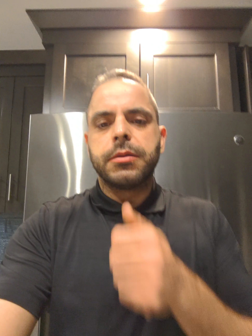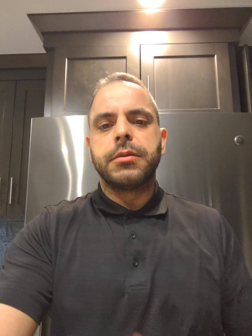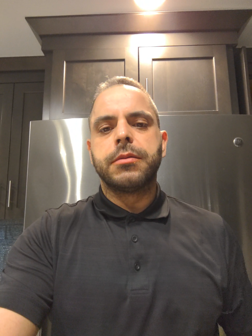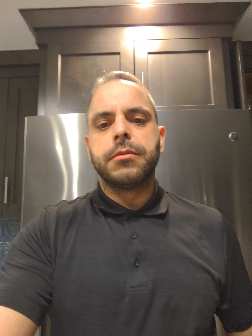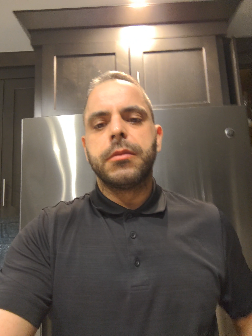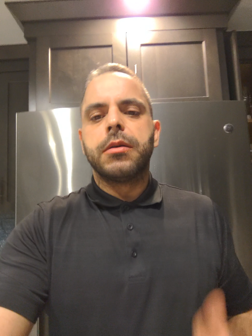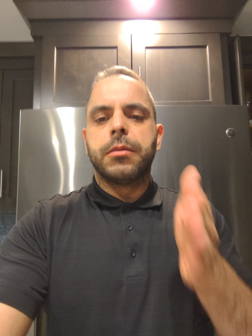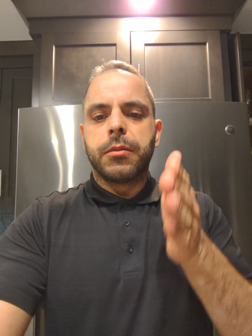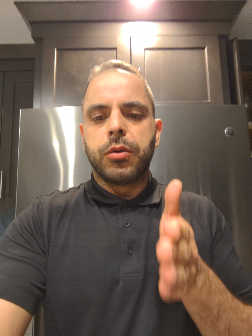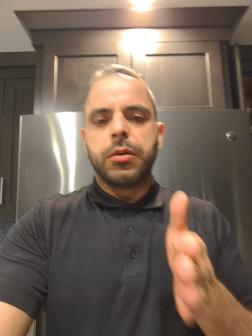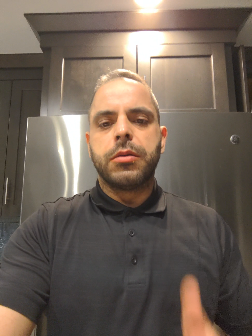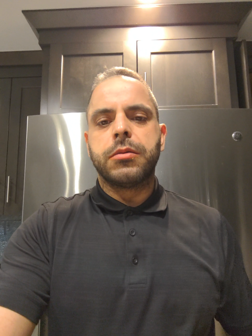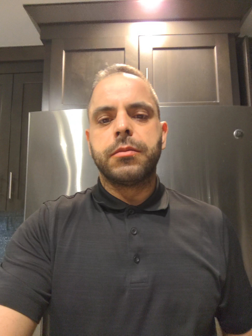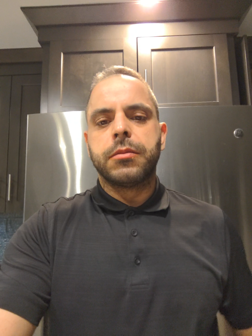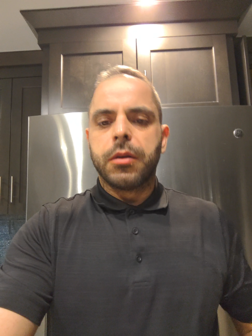person